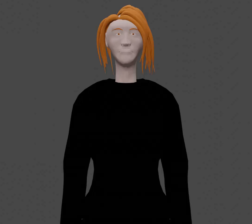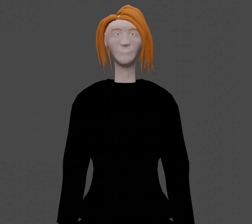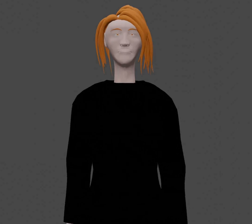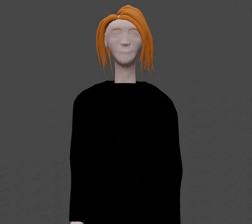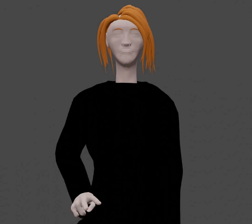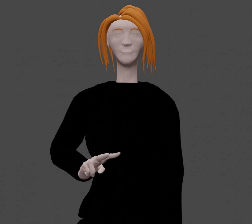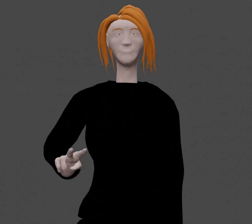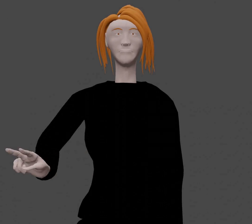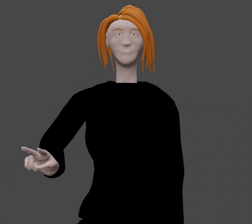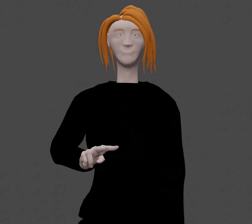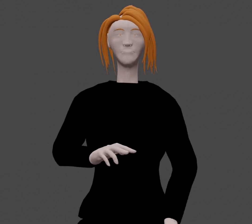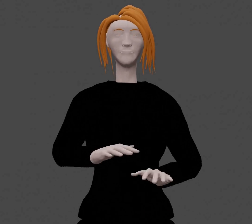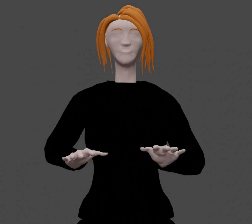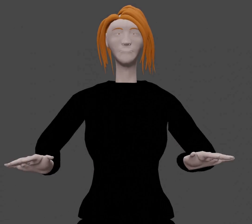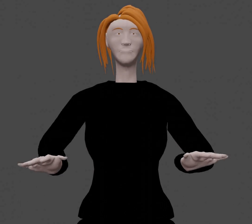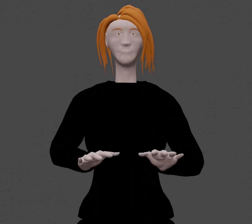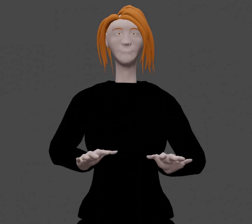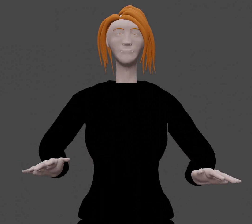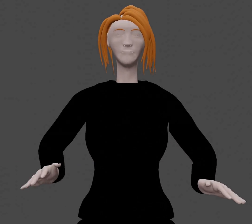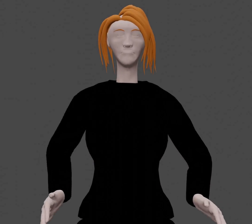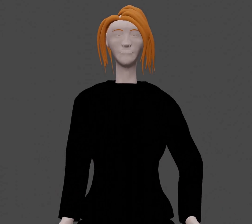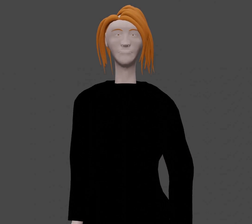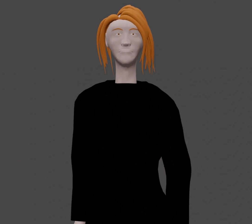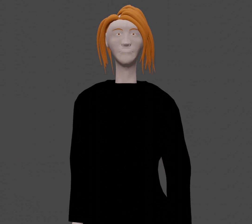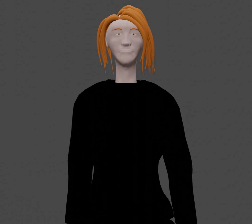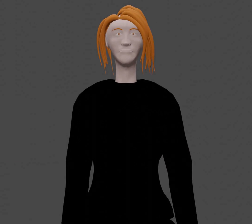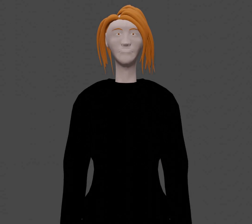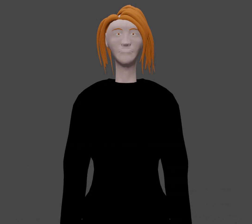Astounded